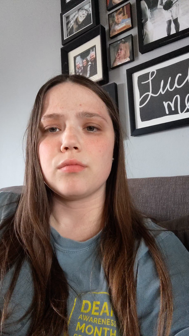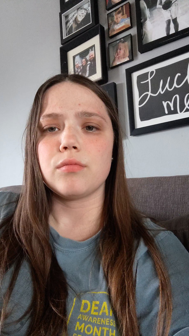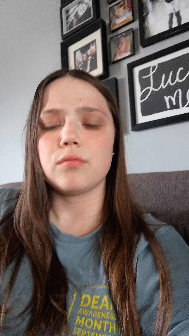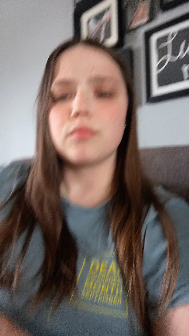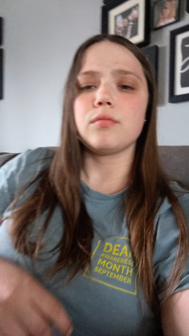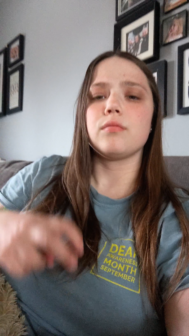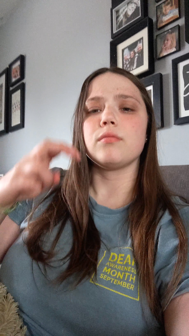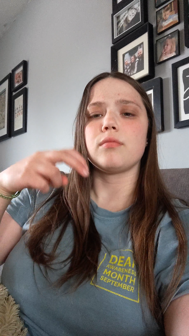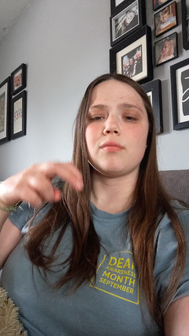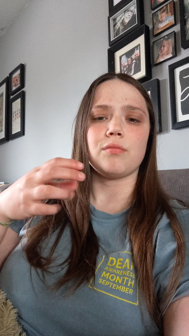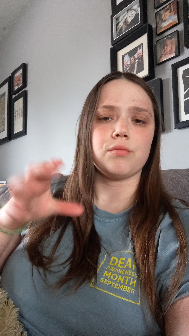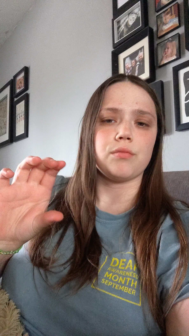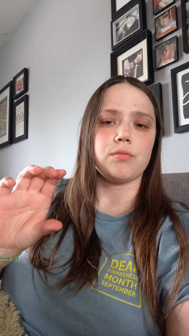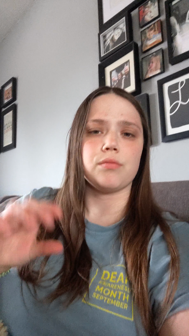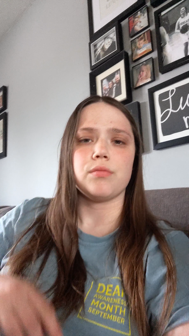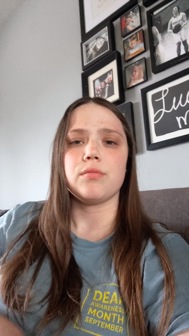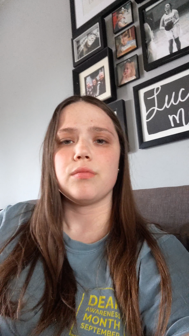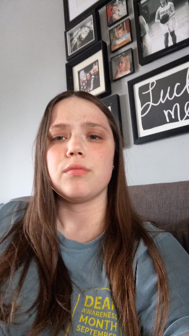potato chip